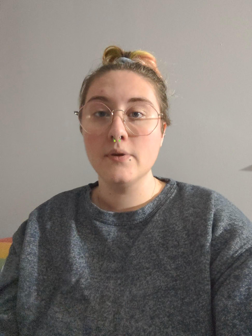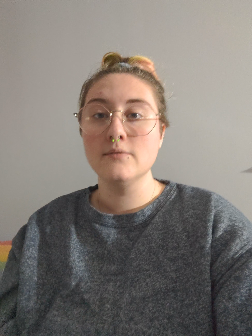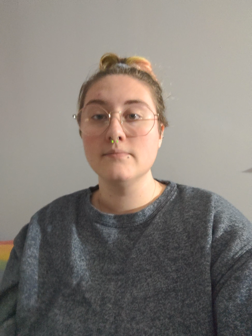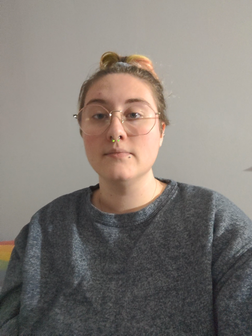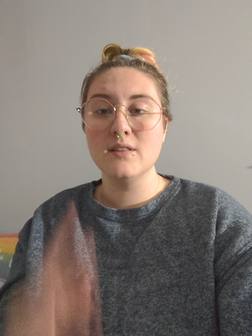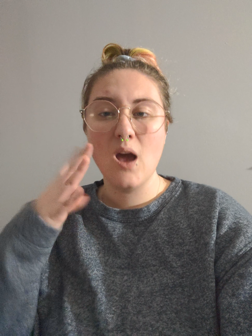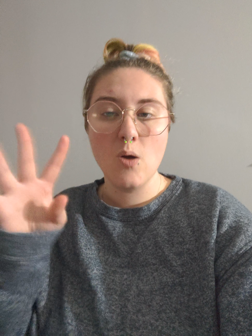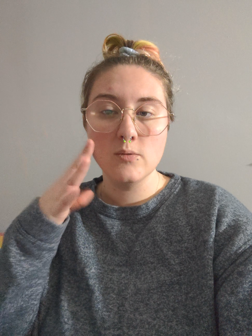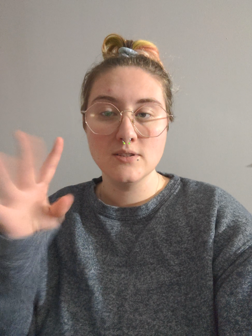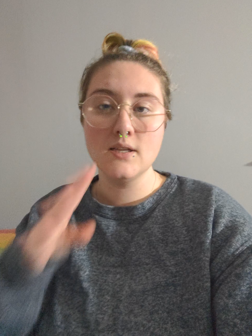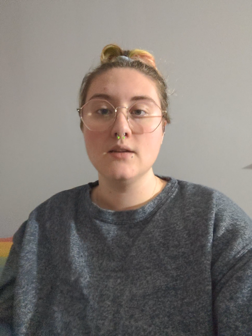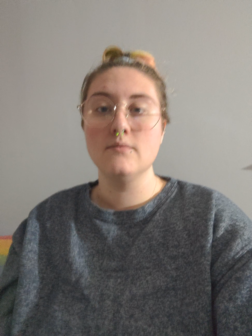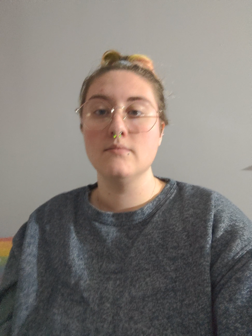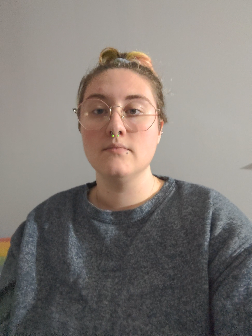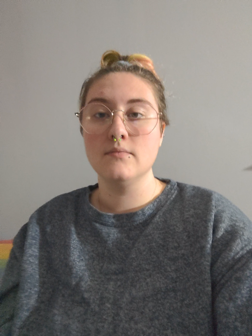noisy